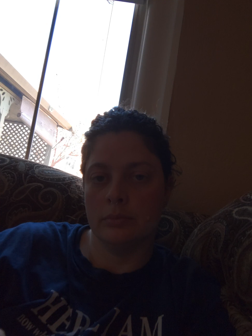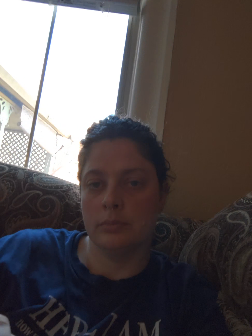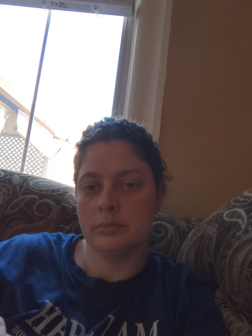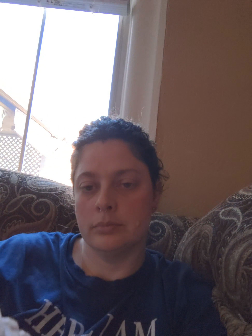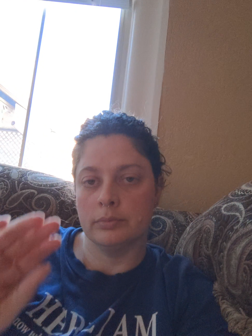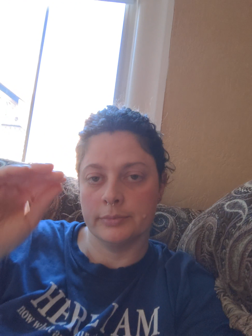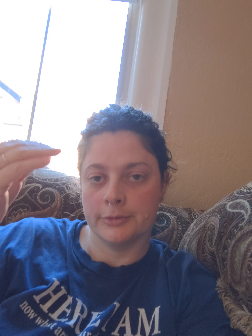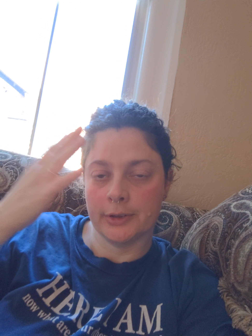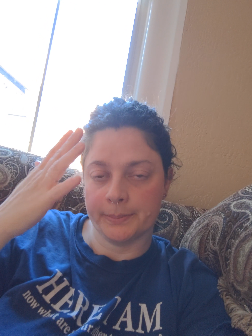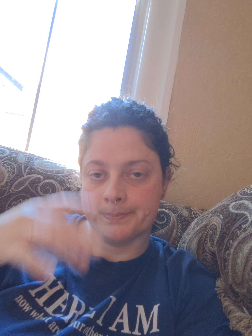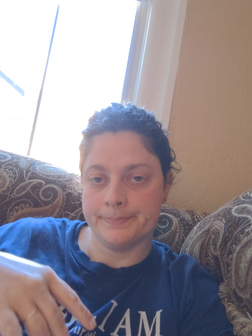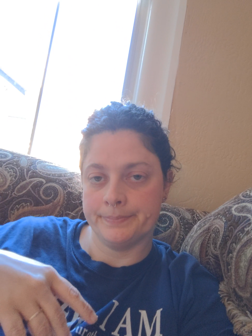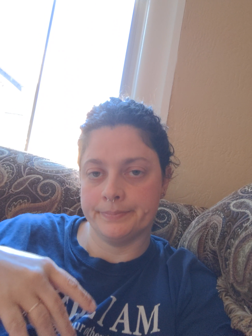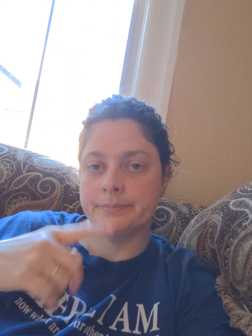sun